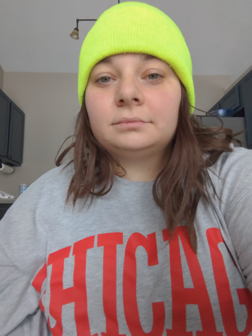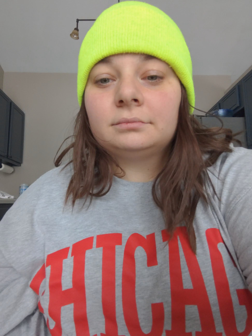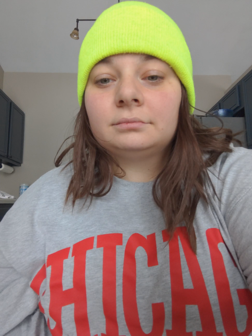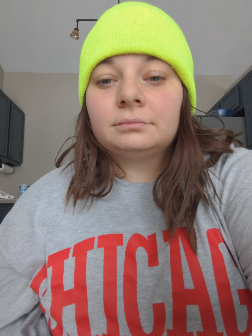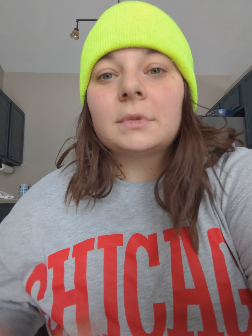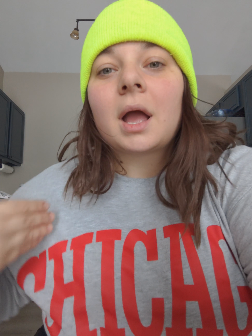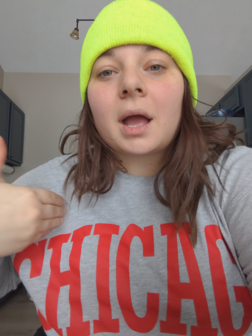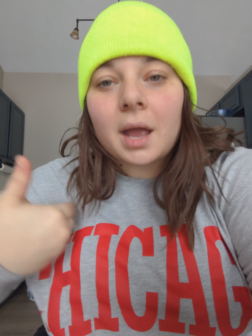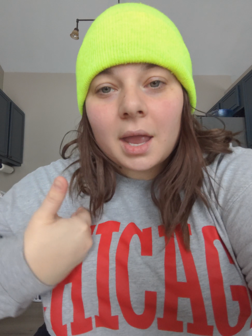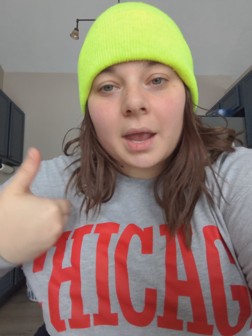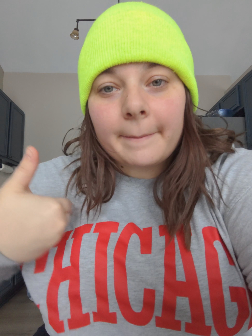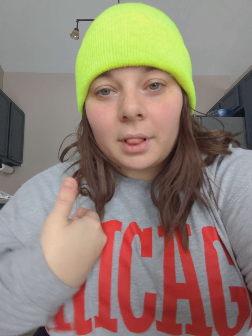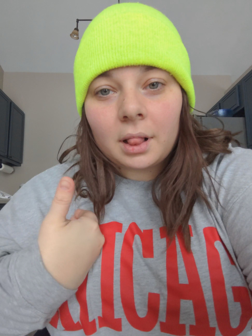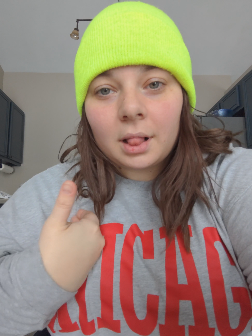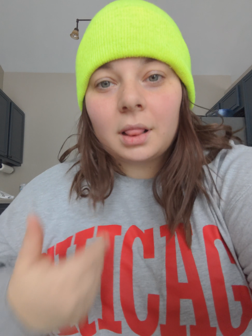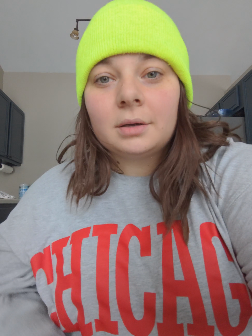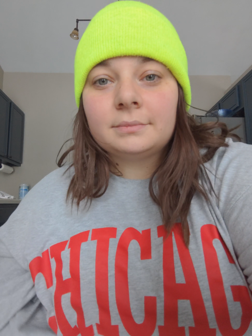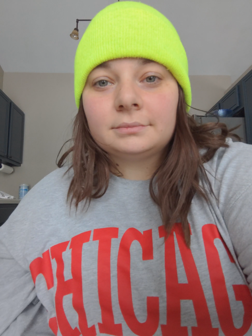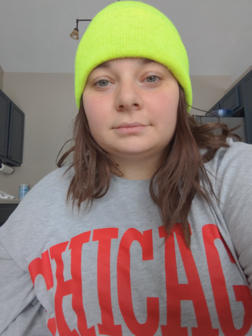animal